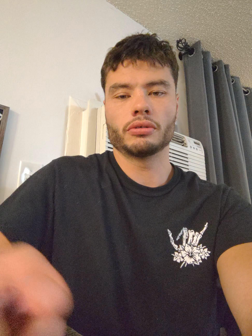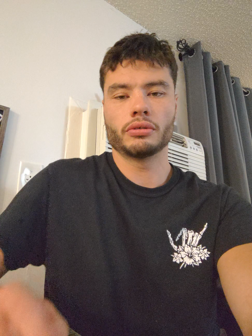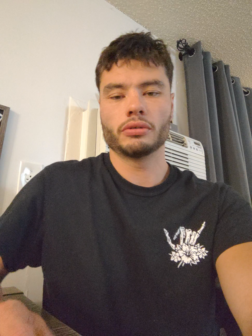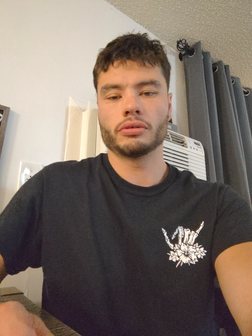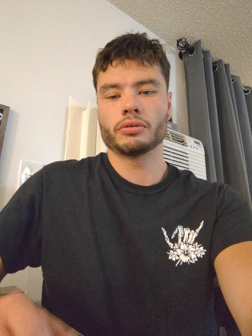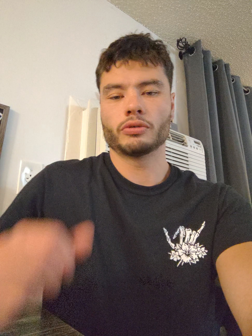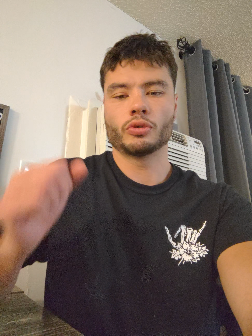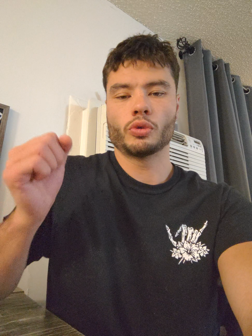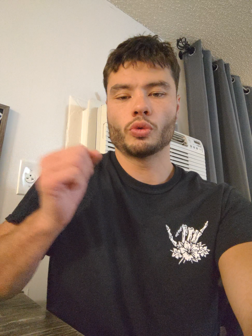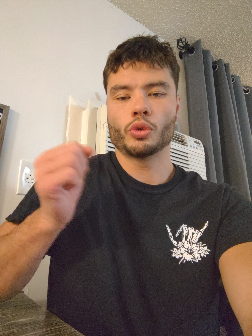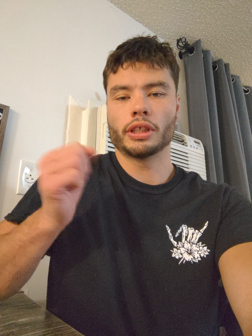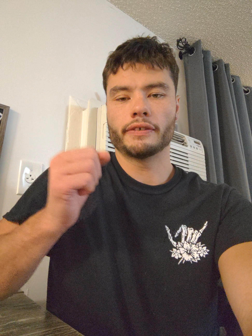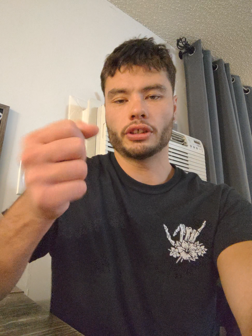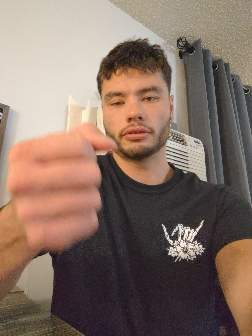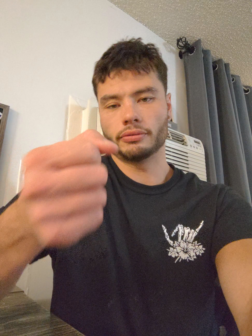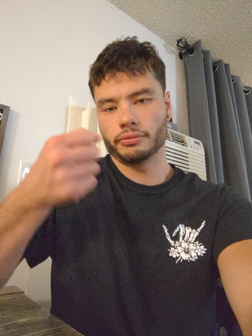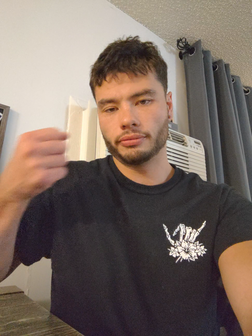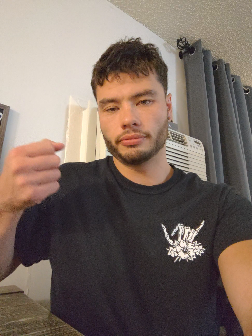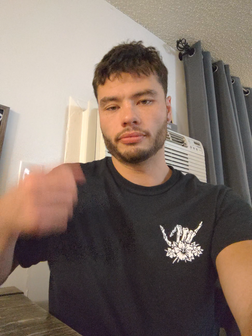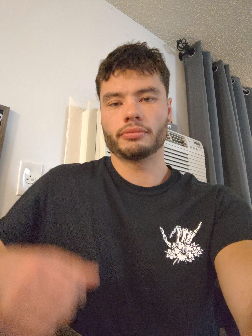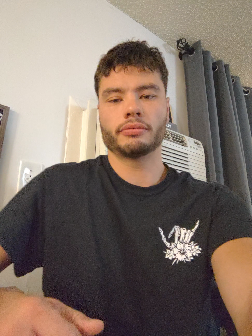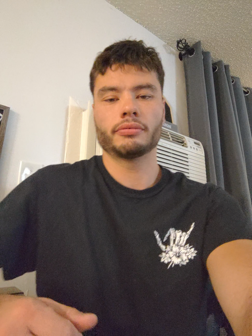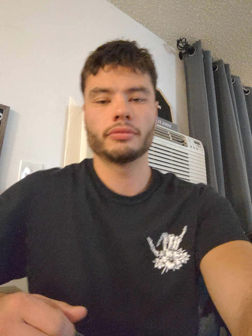refrigerator